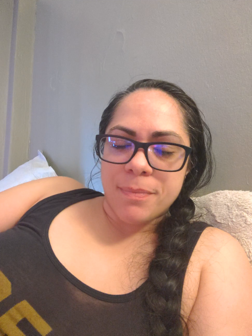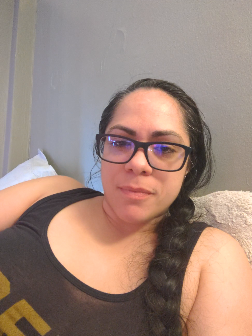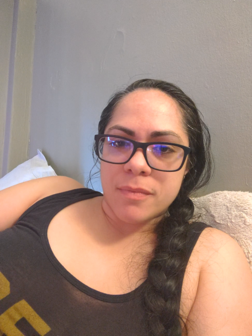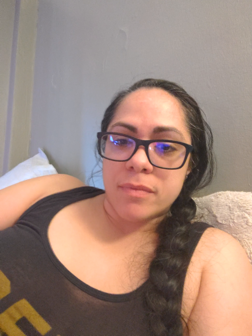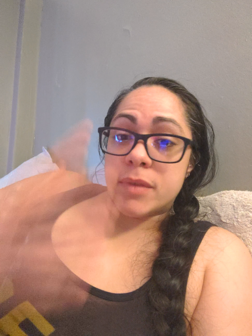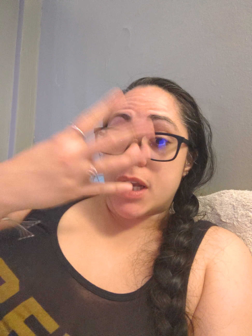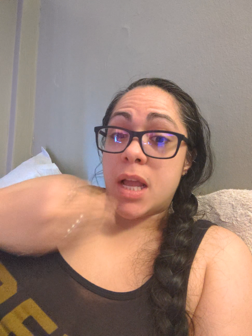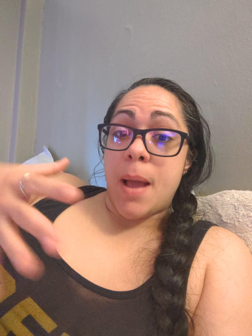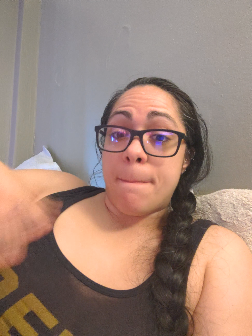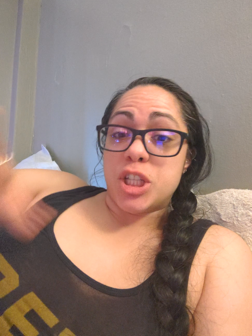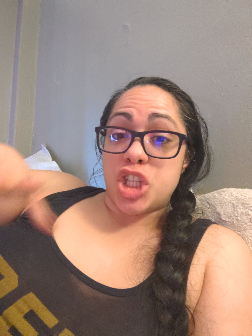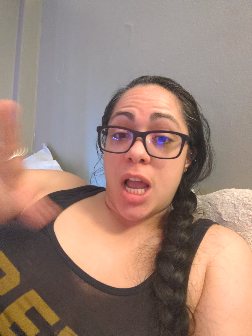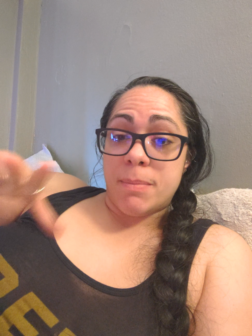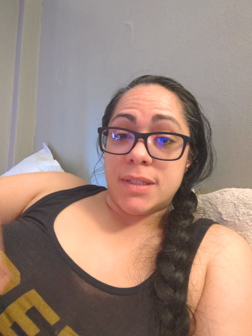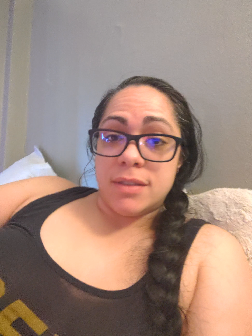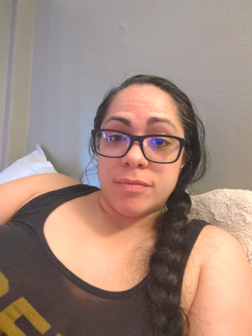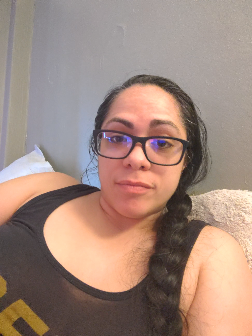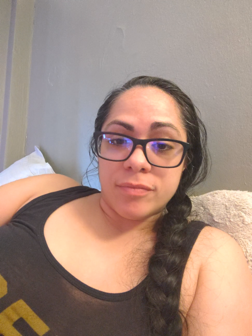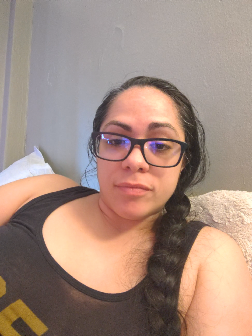pajamas